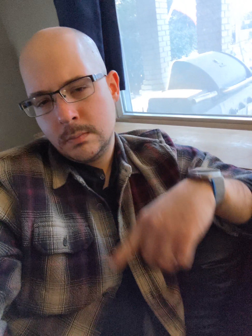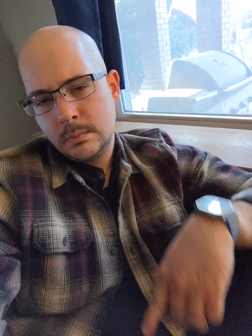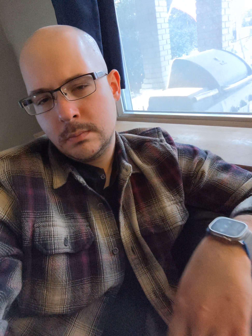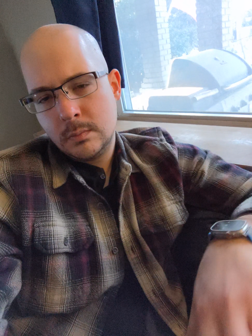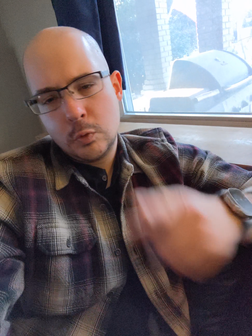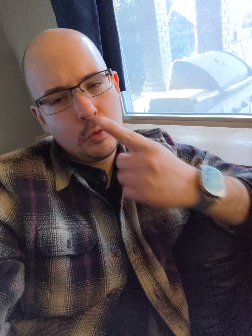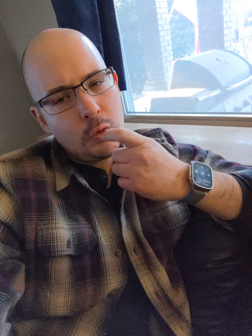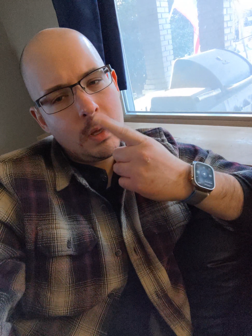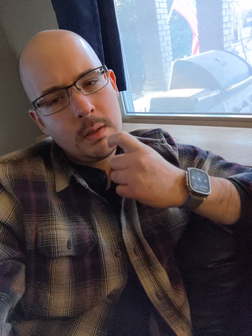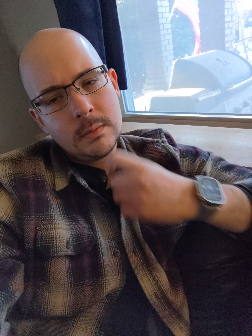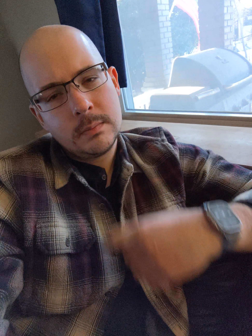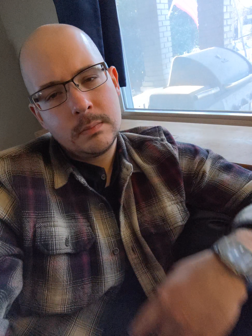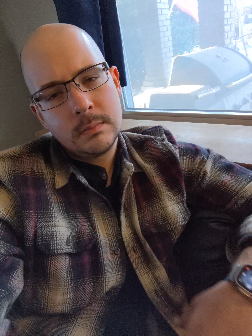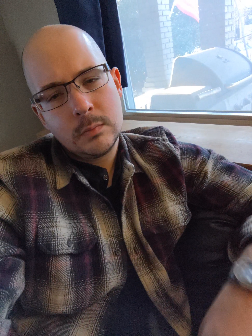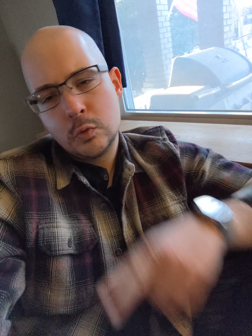red